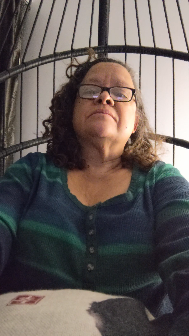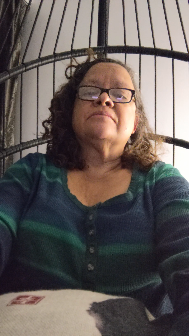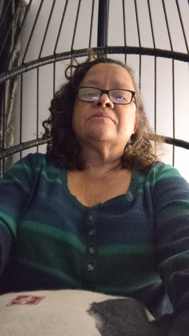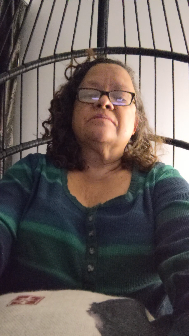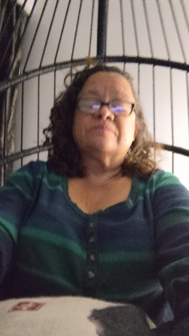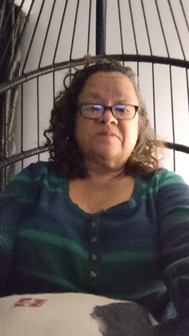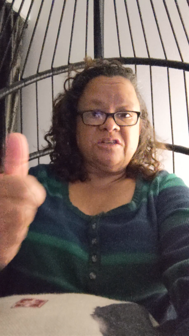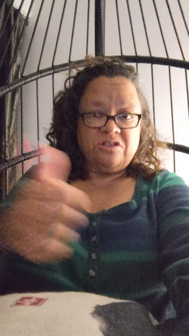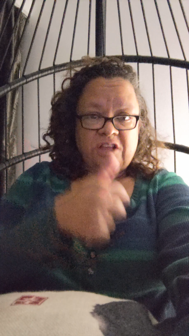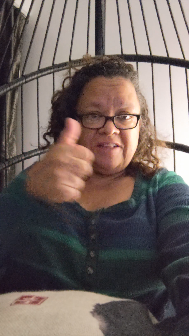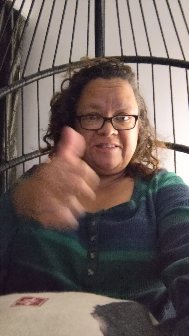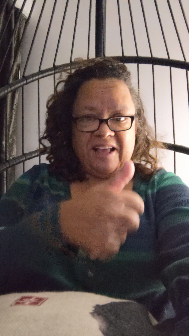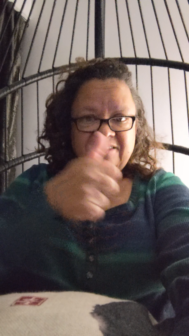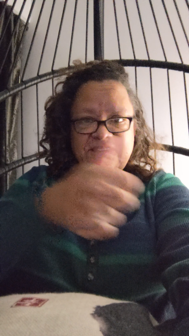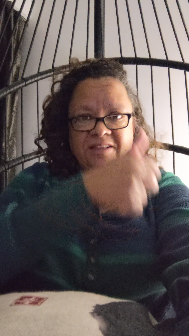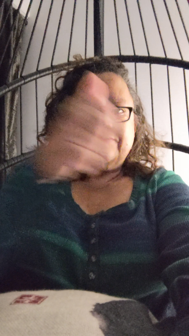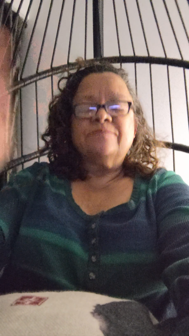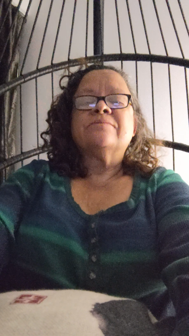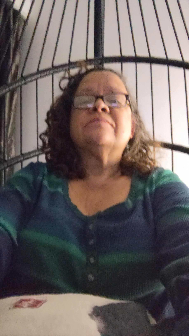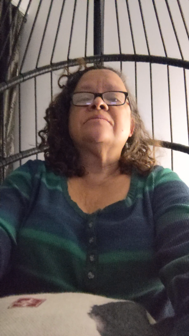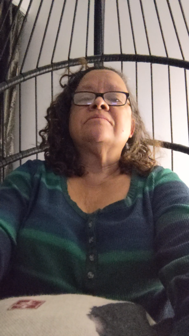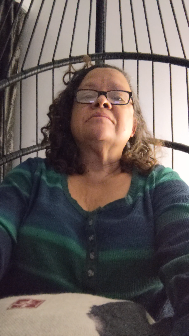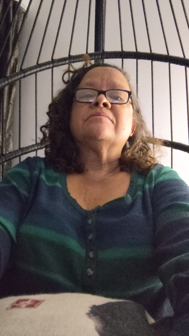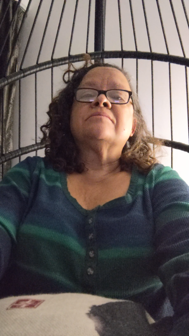chase